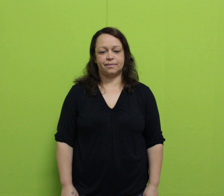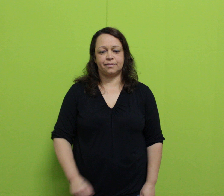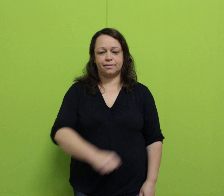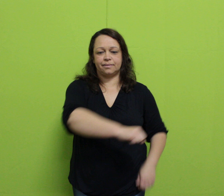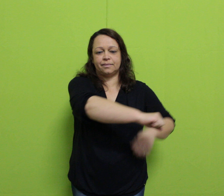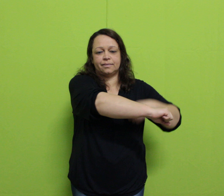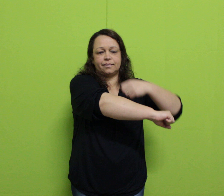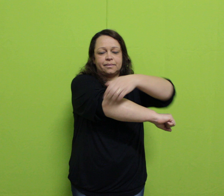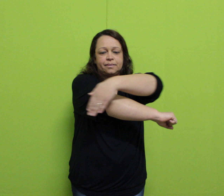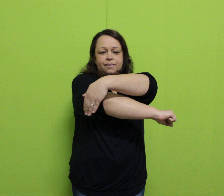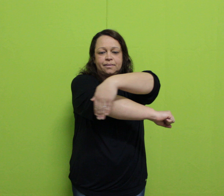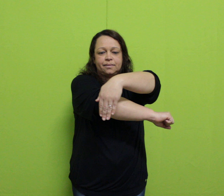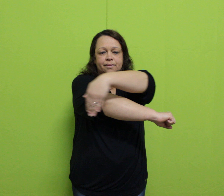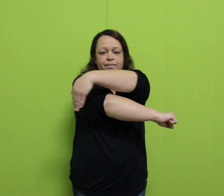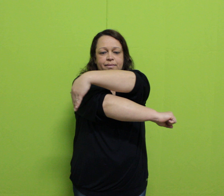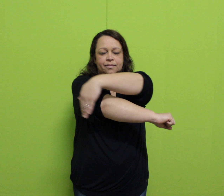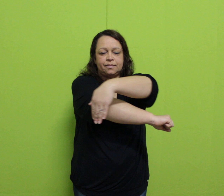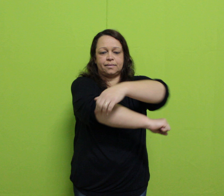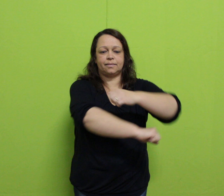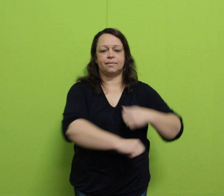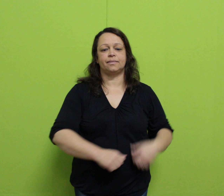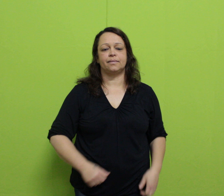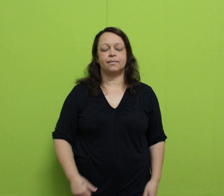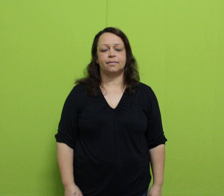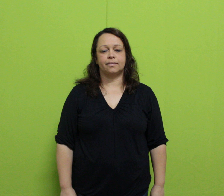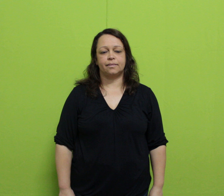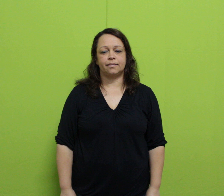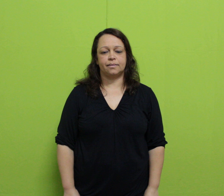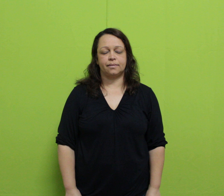esquina